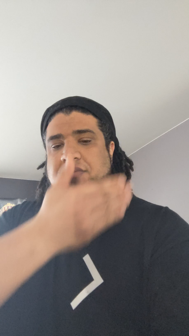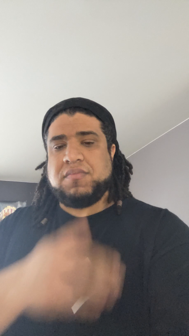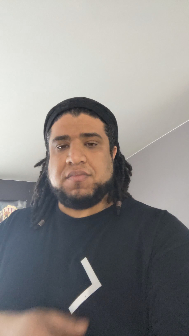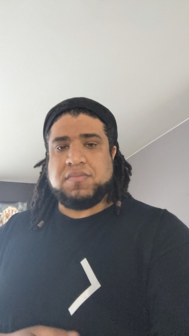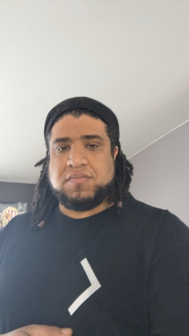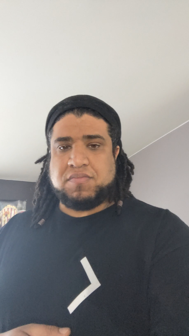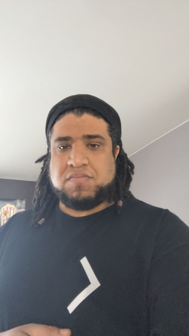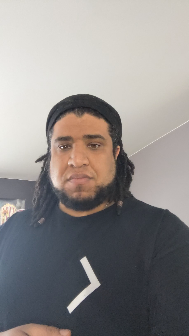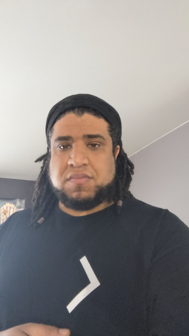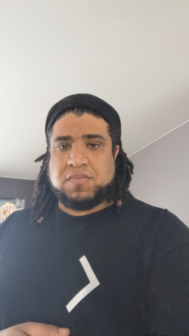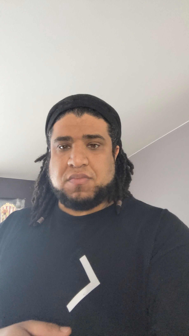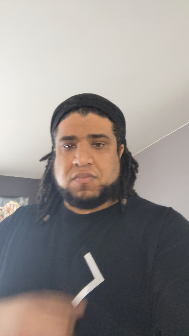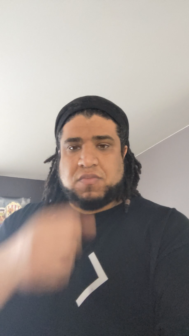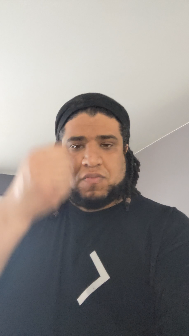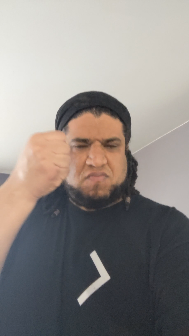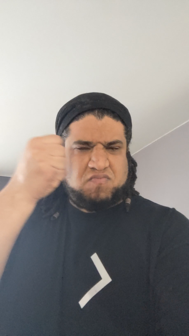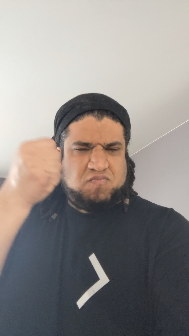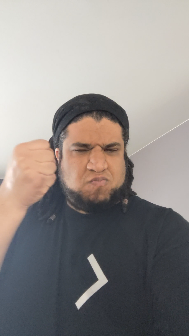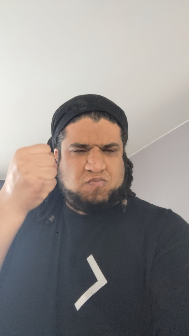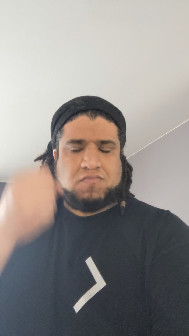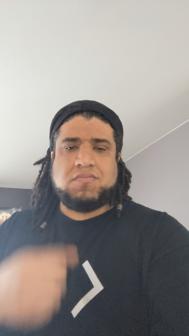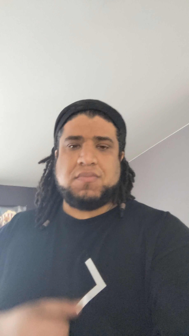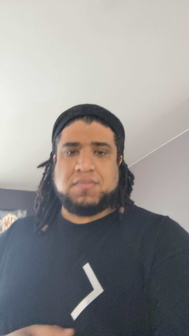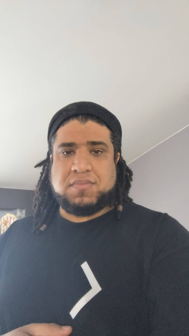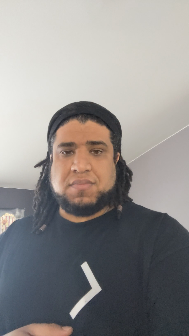hold